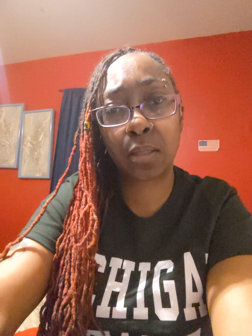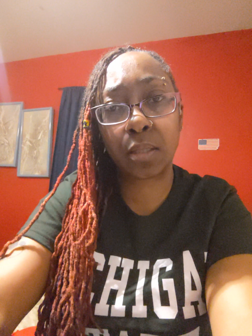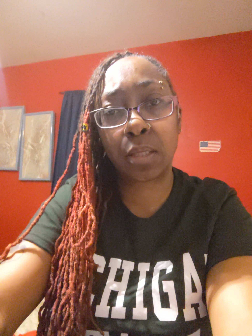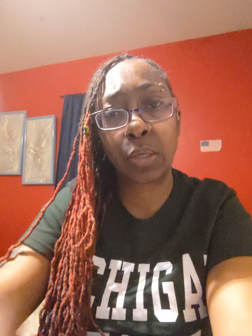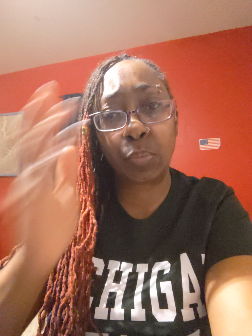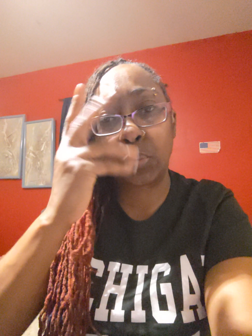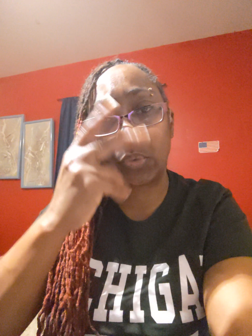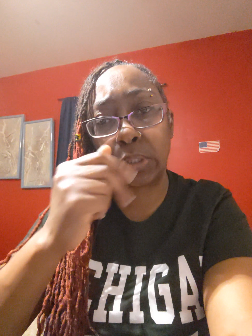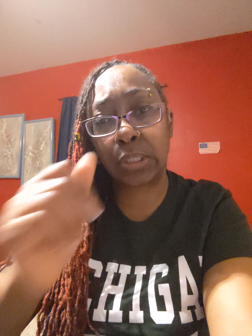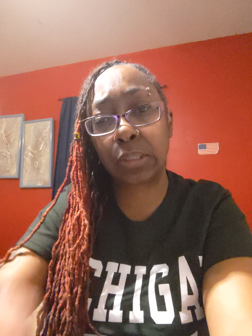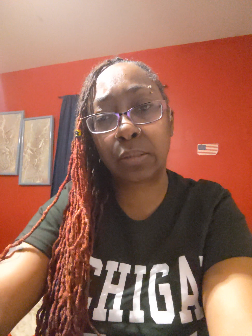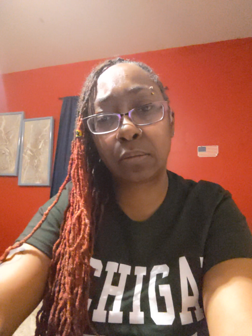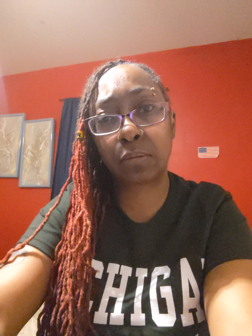pretty